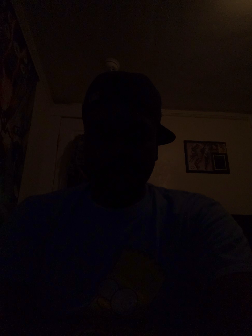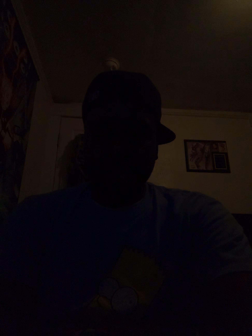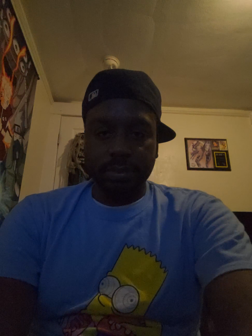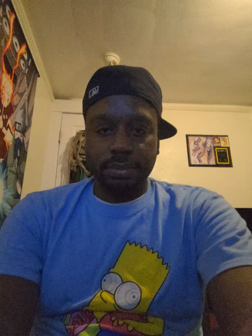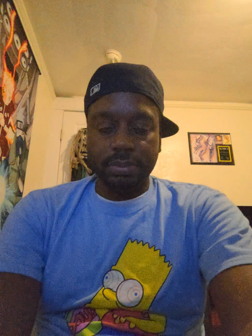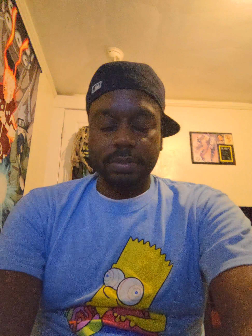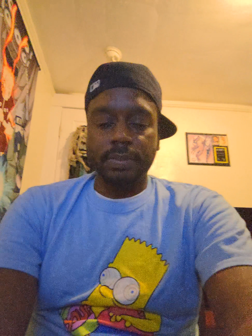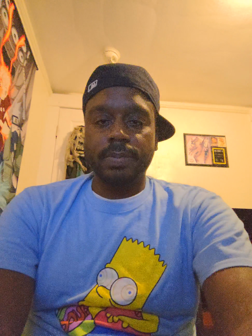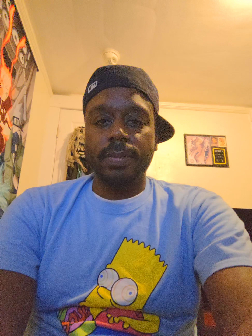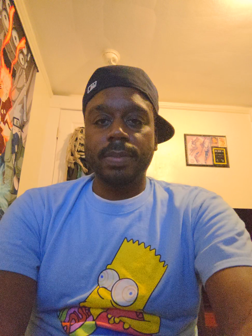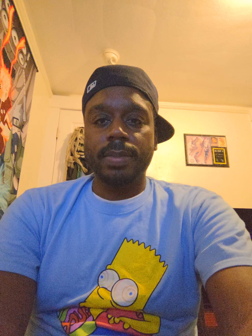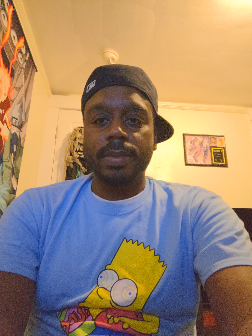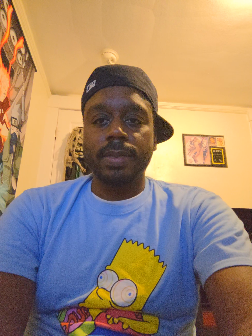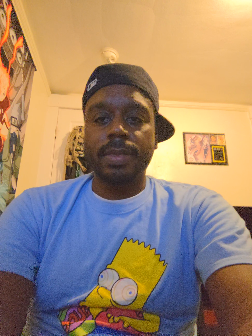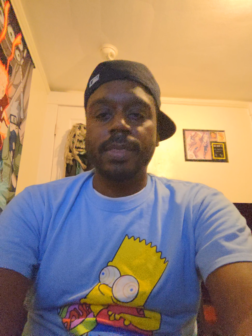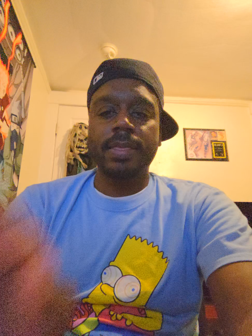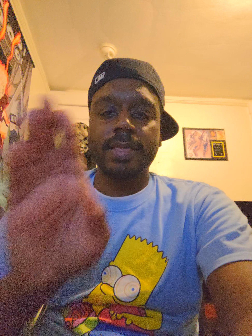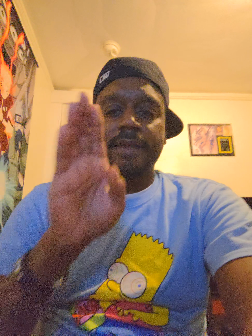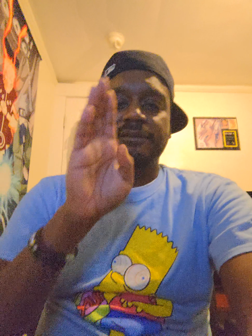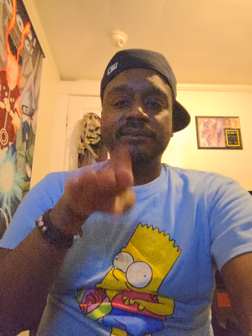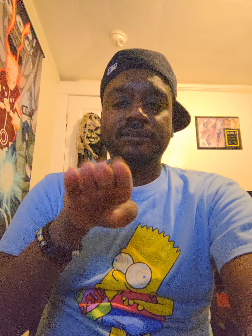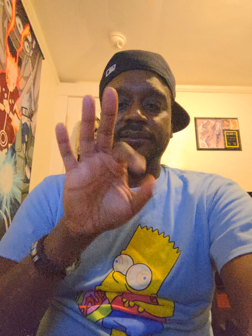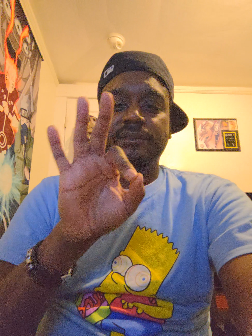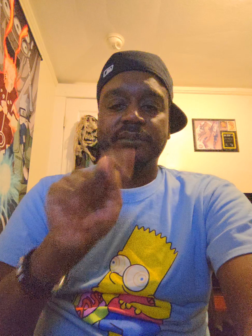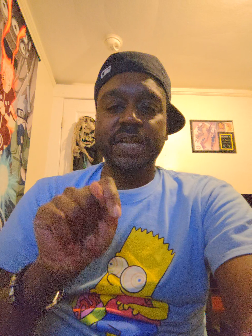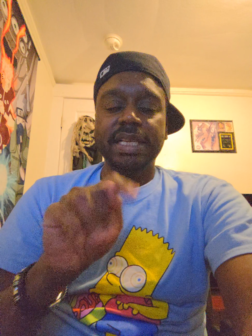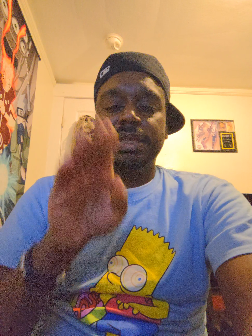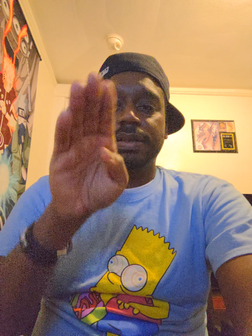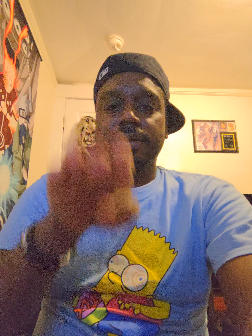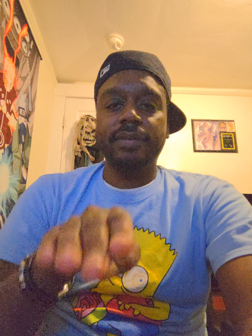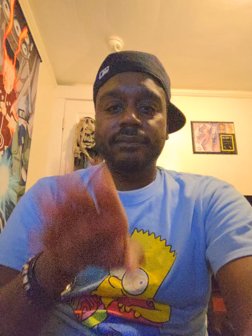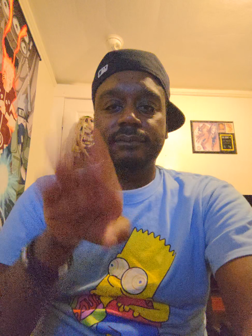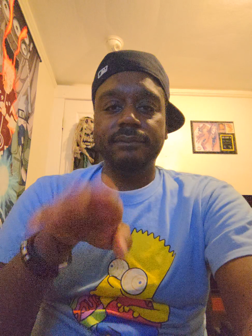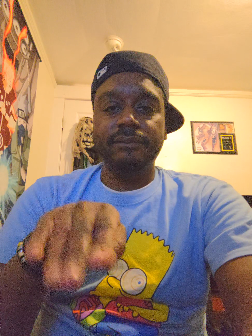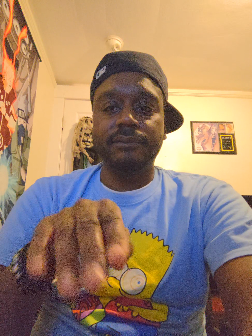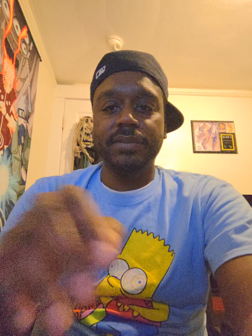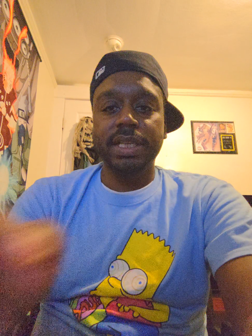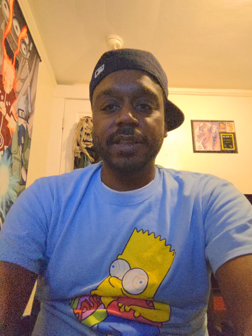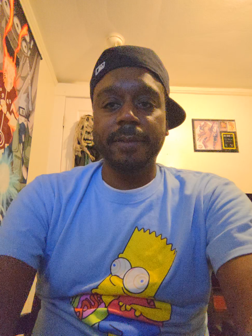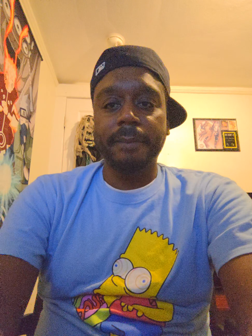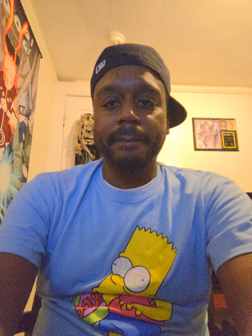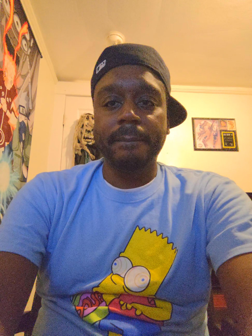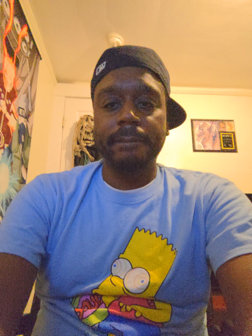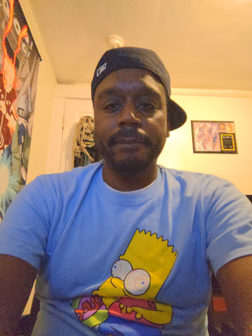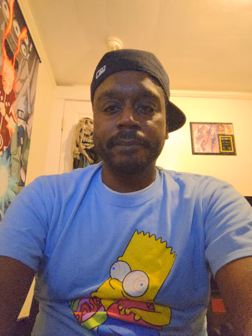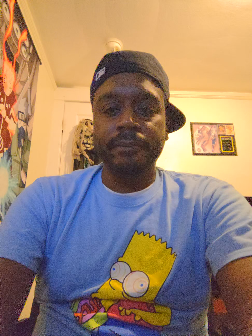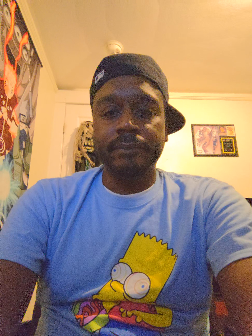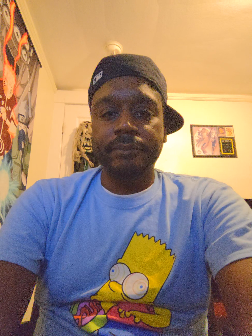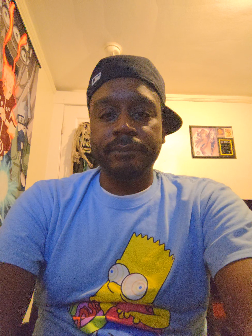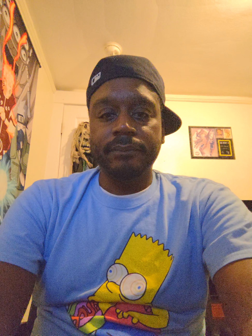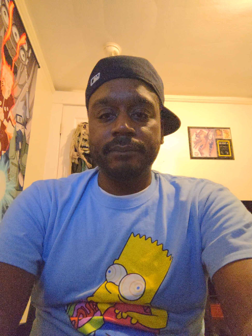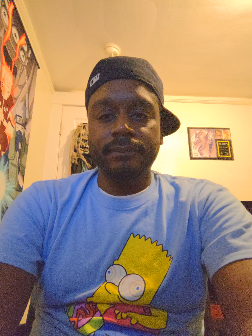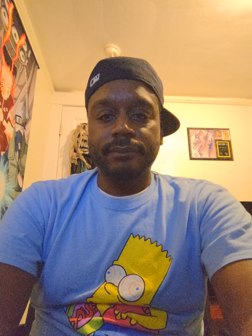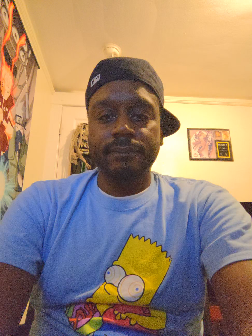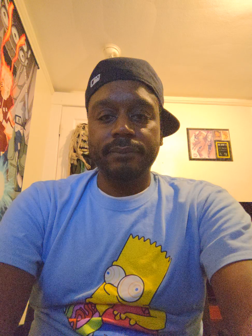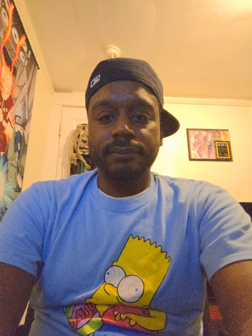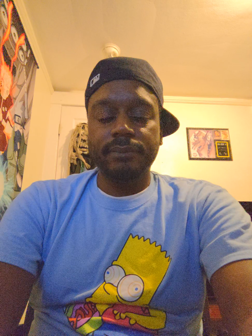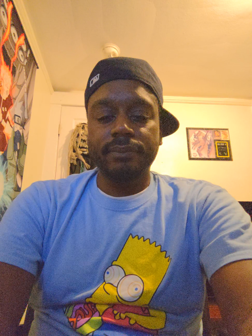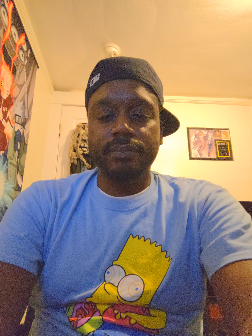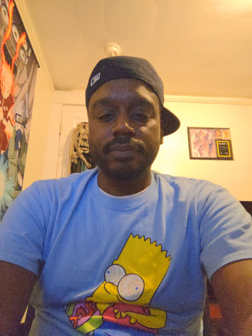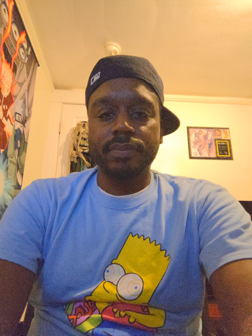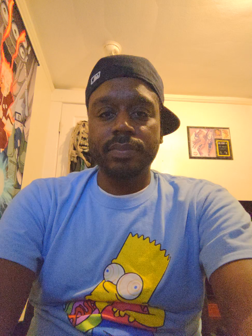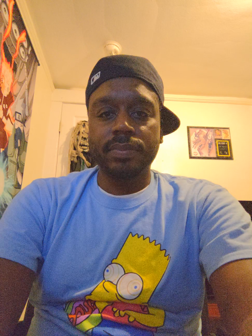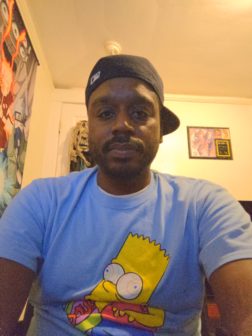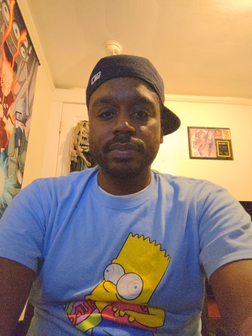feet